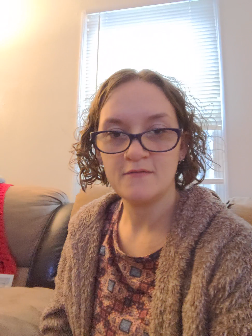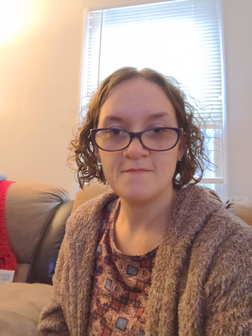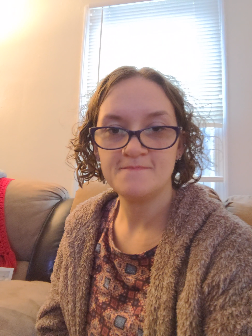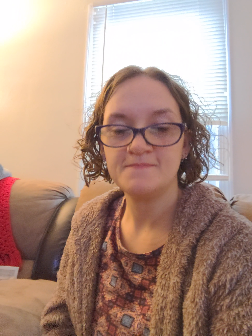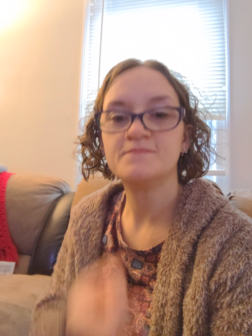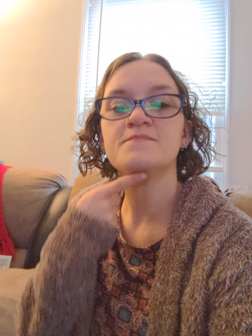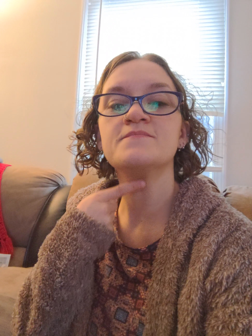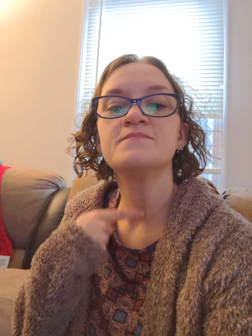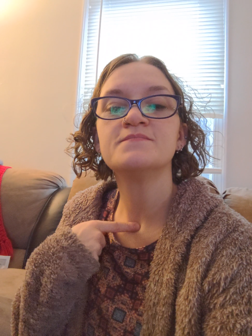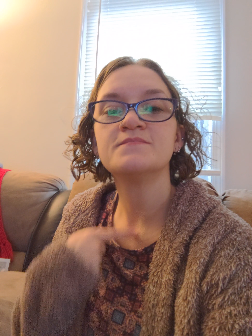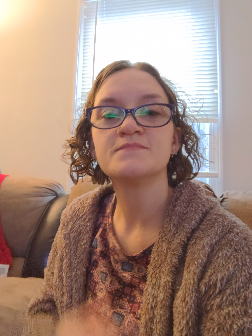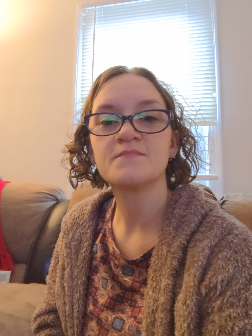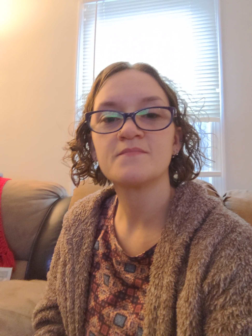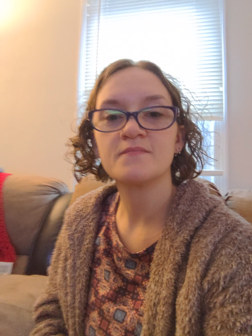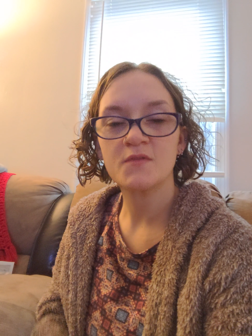thirsty